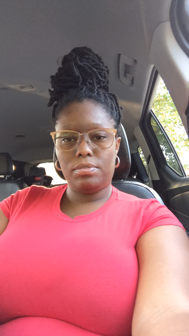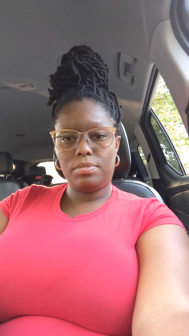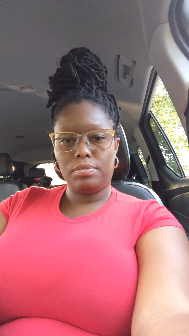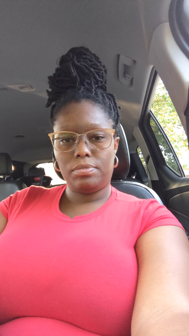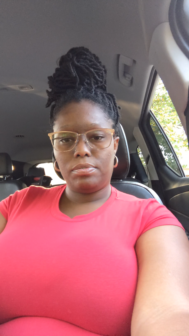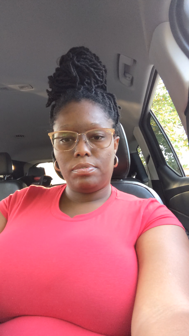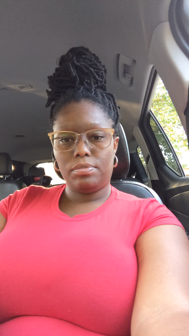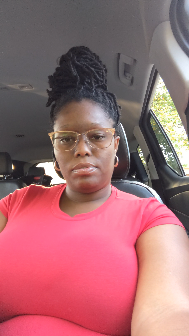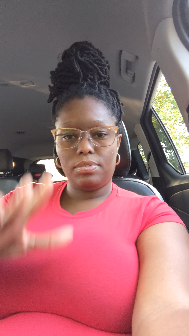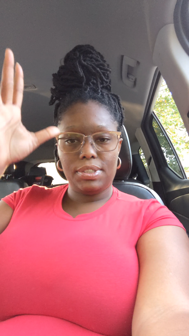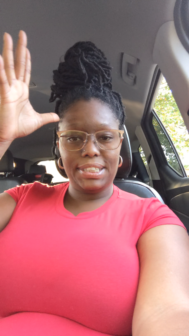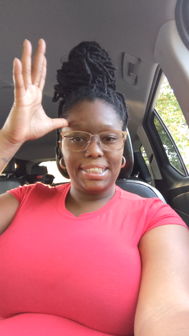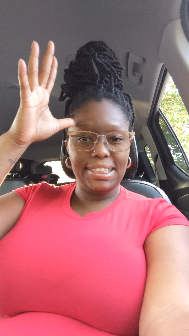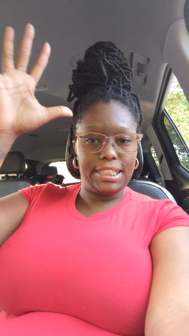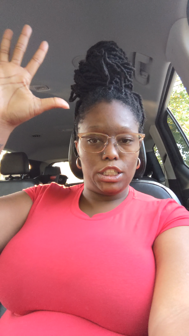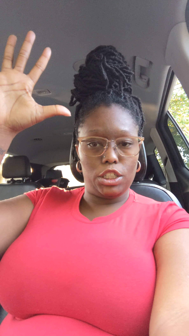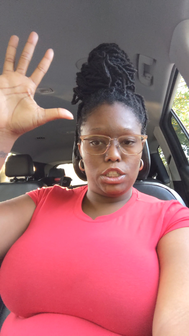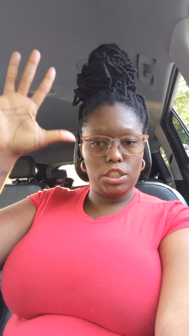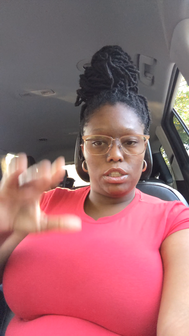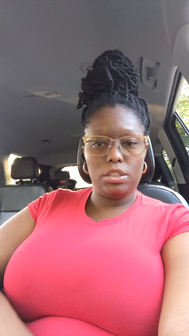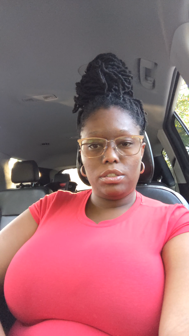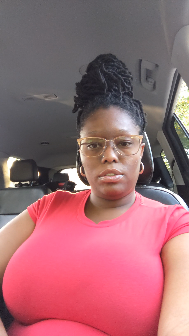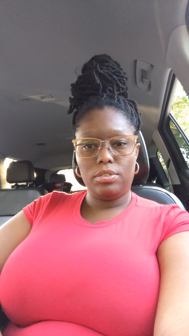deer